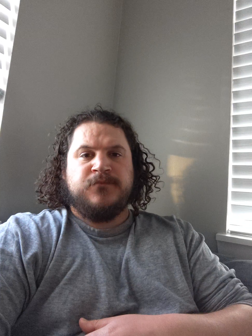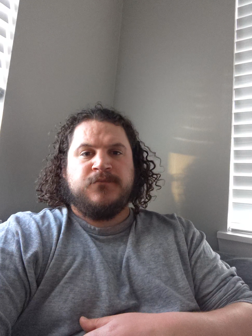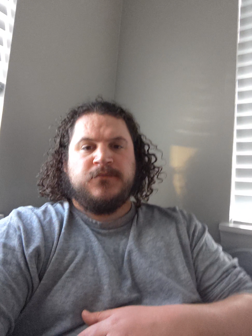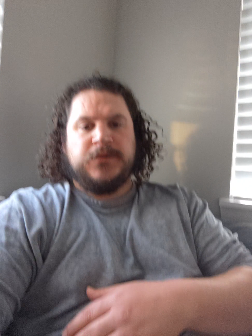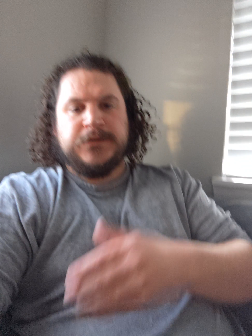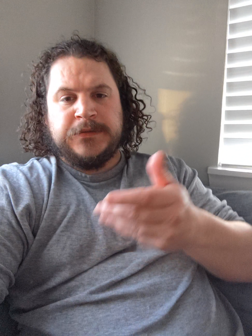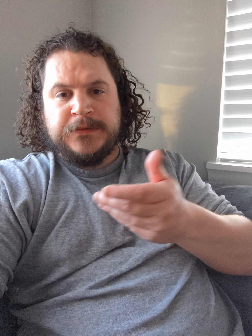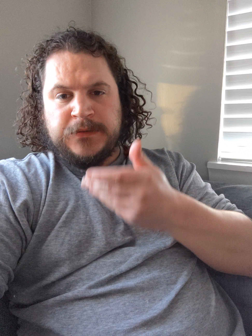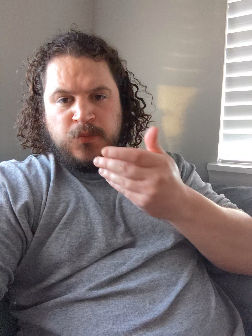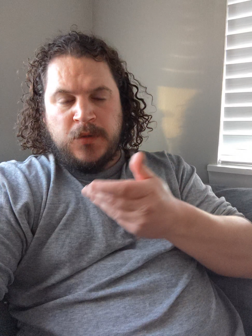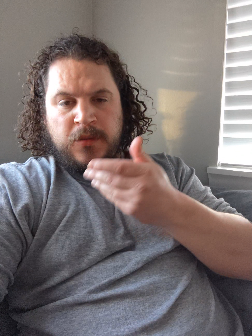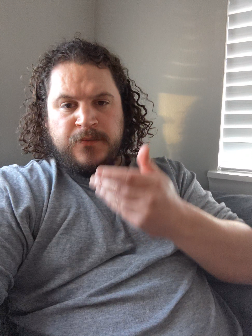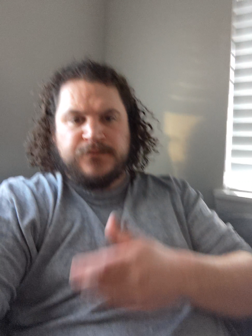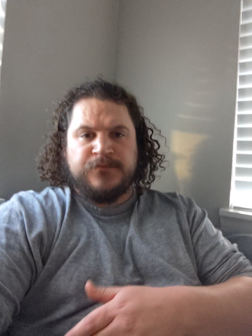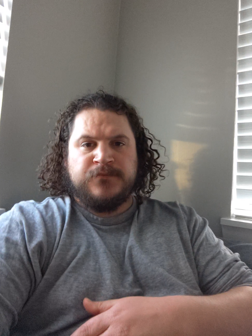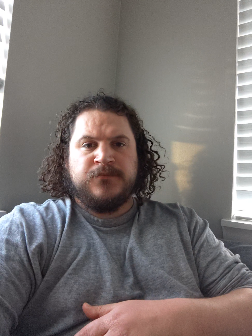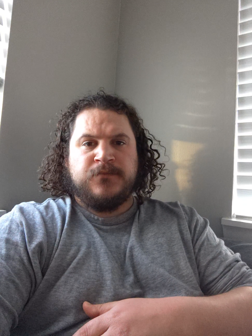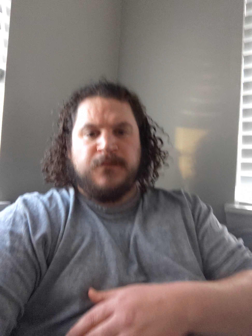cereal